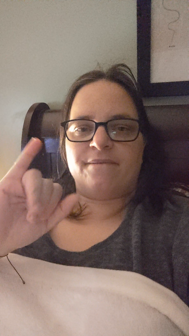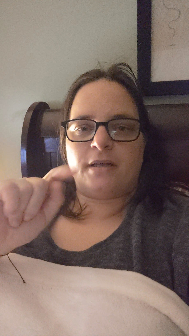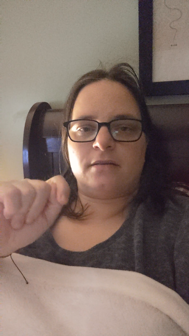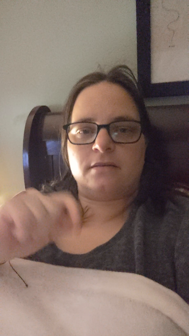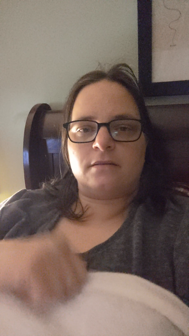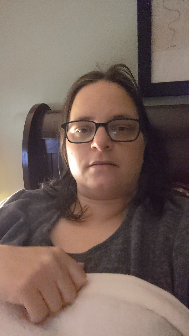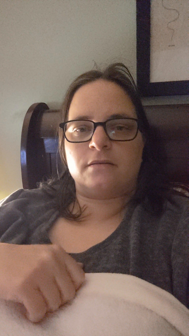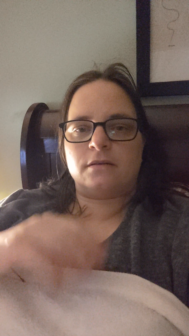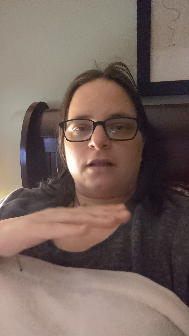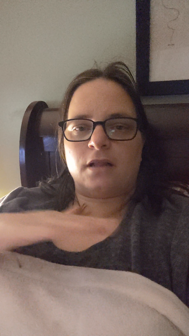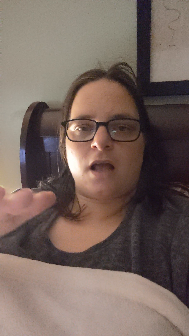nice